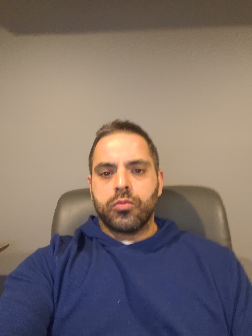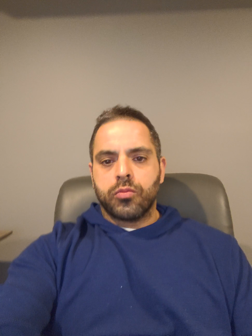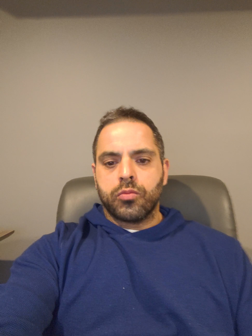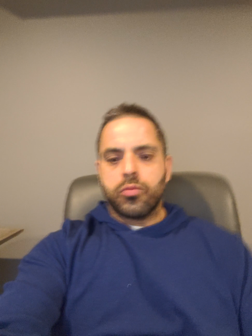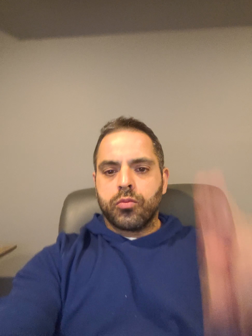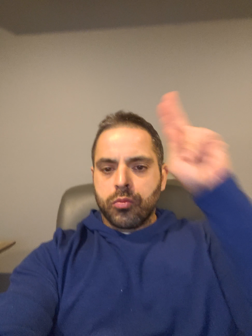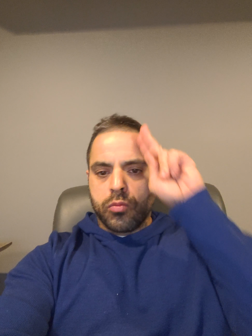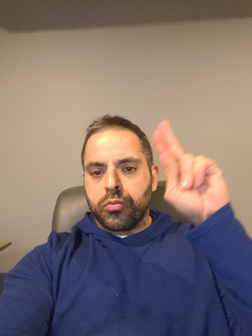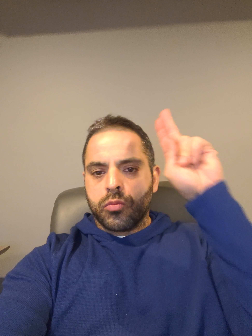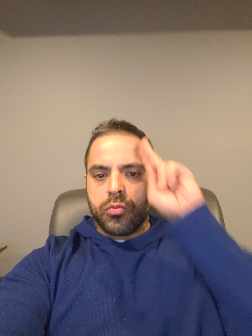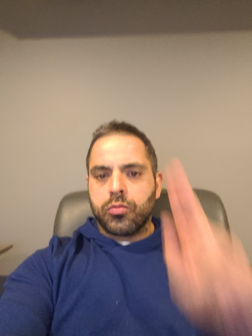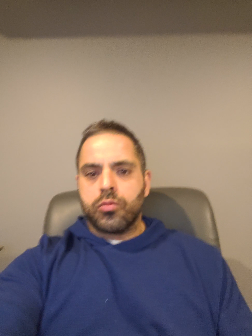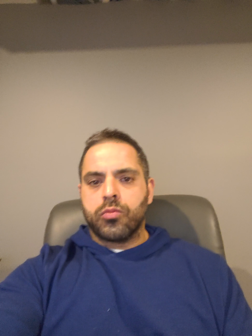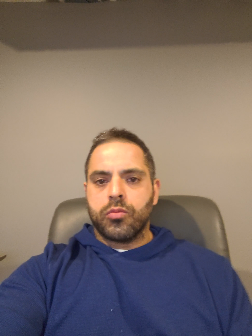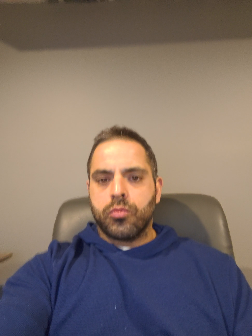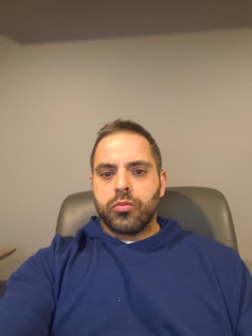uncle